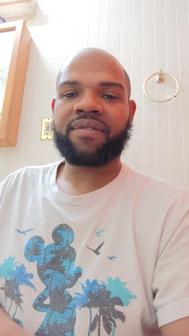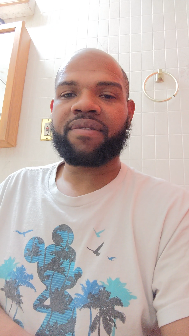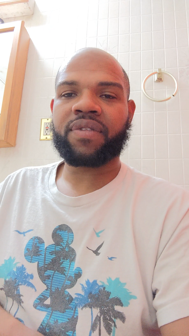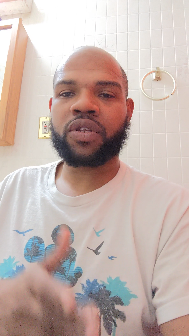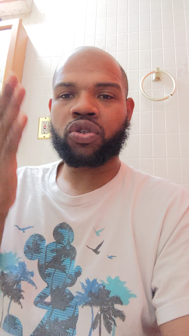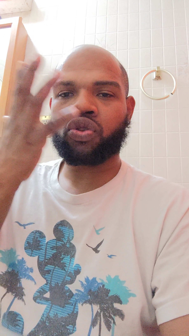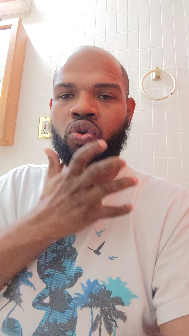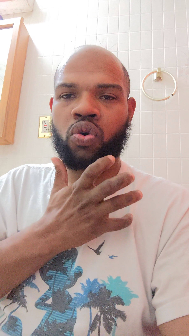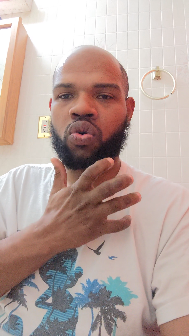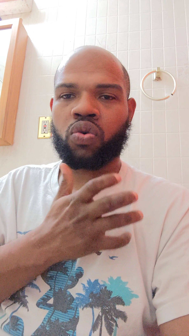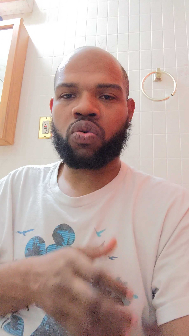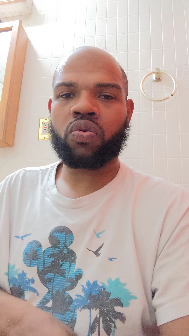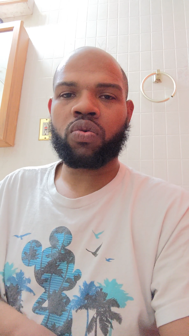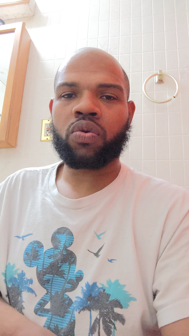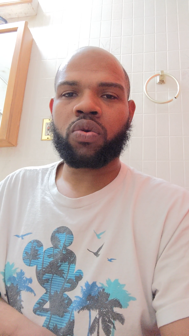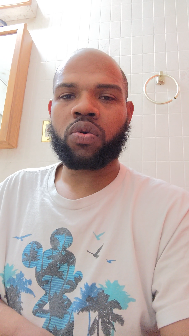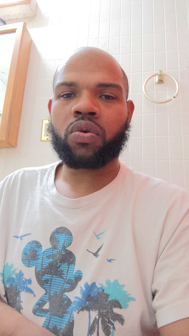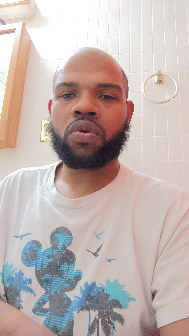dark